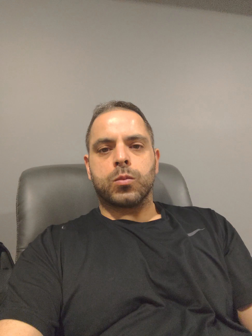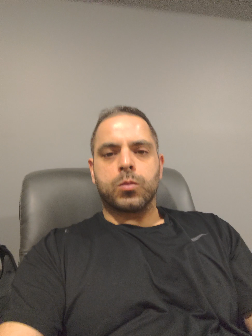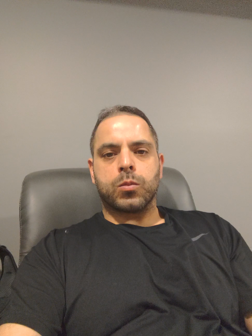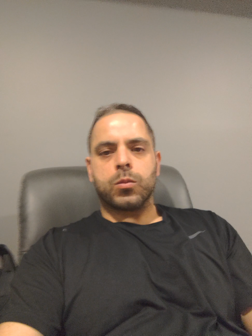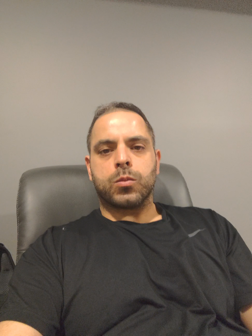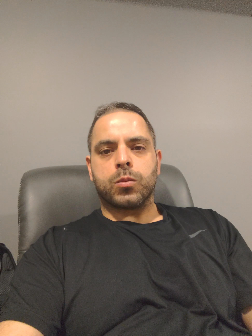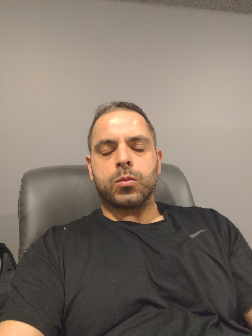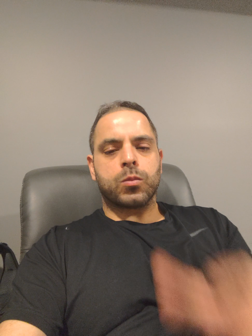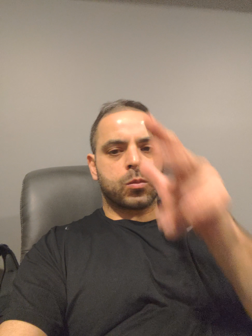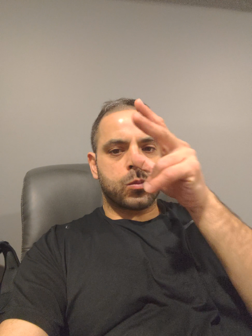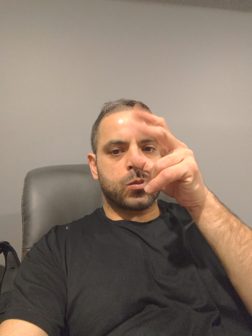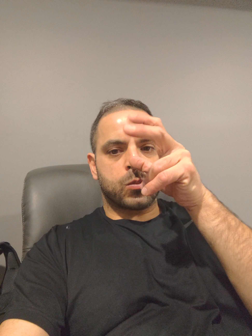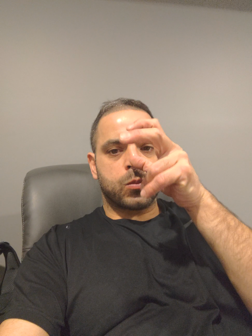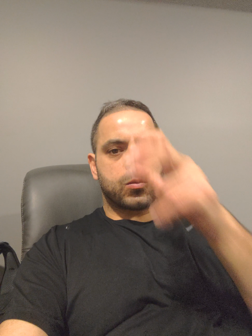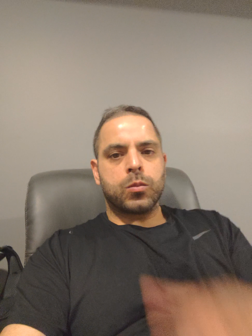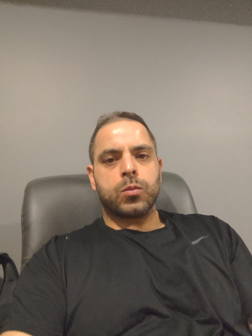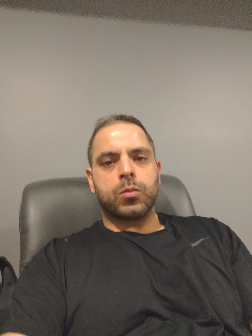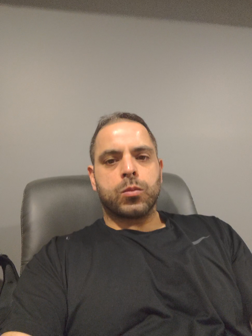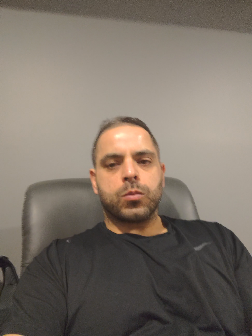bug